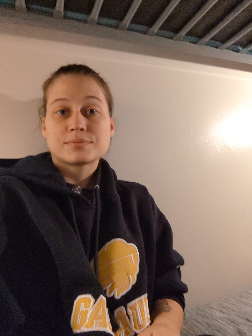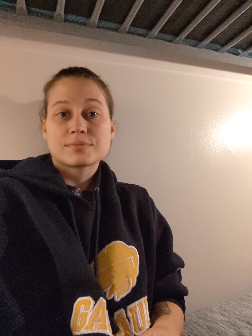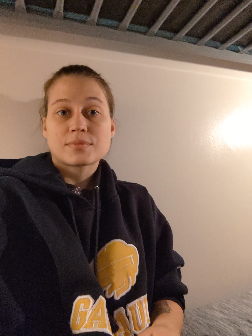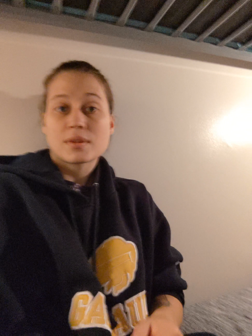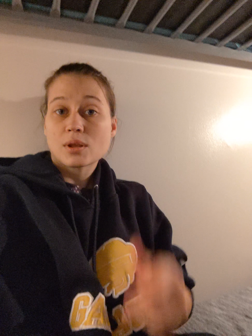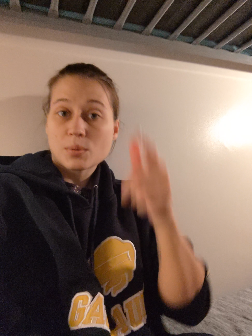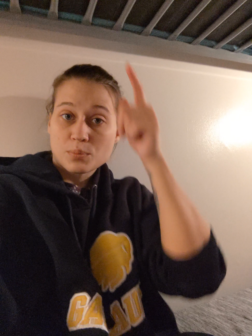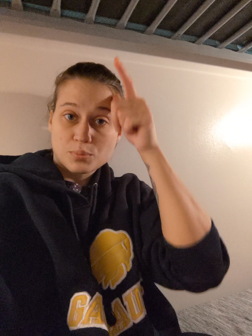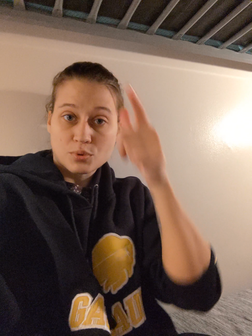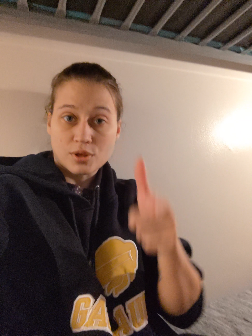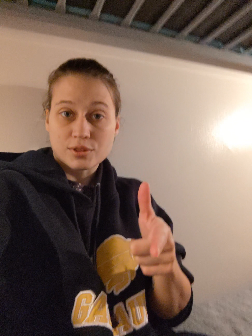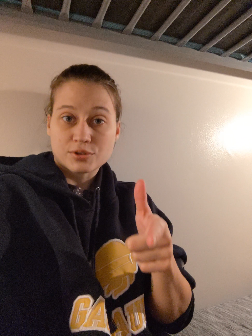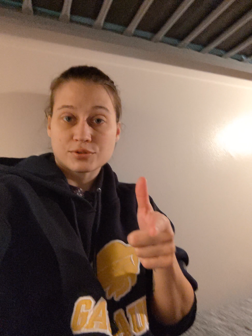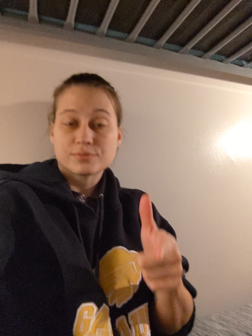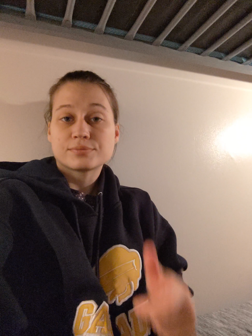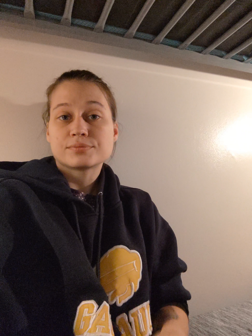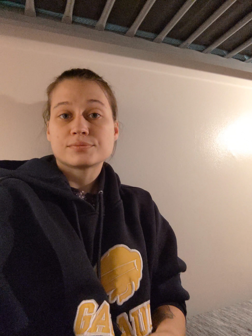brother